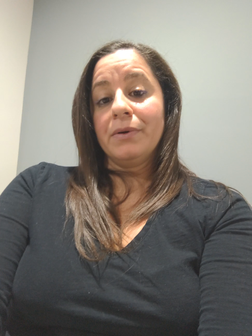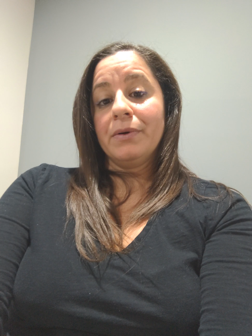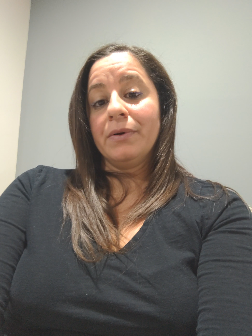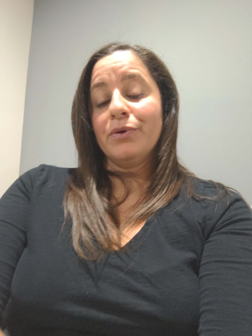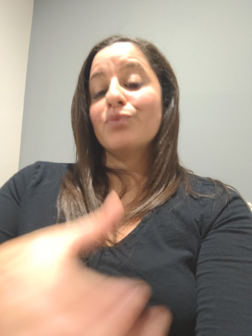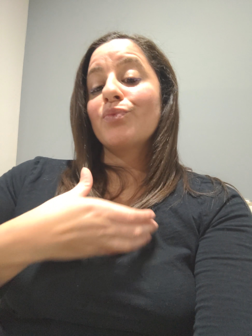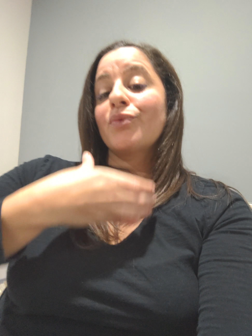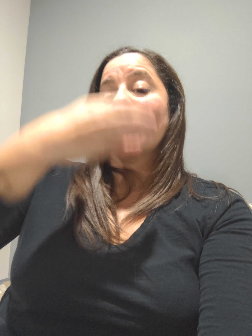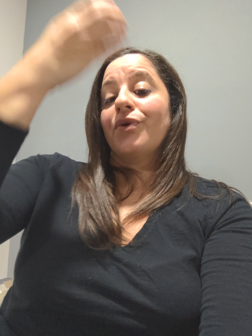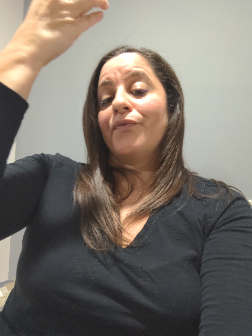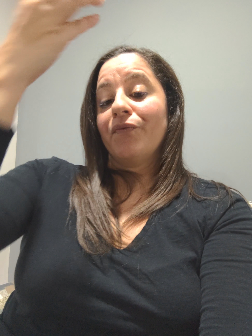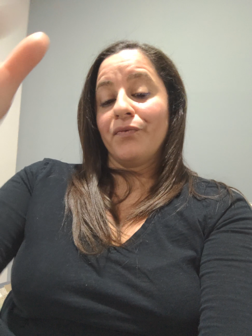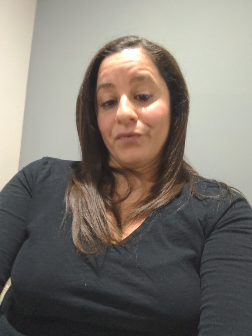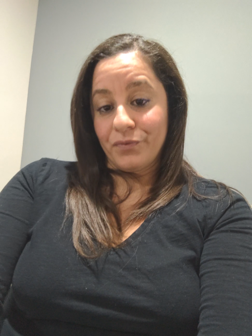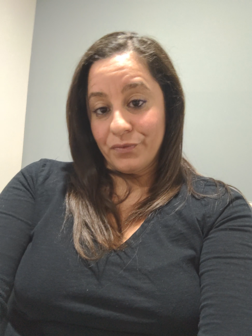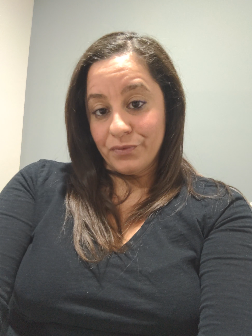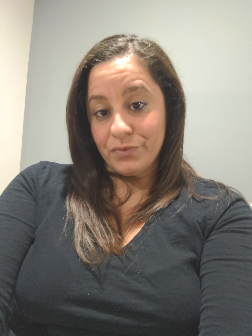giraffe